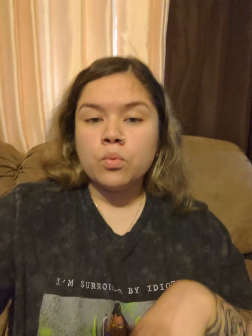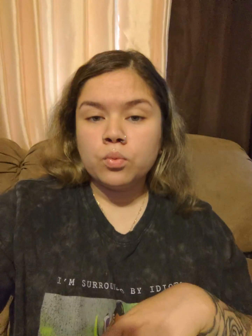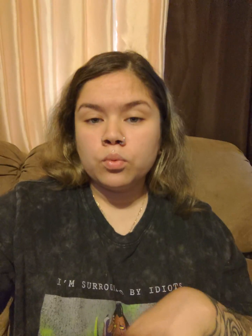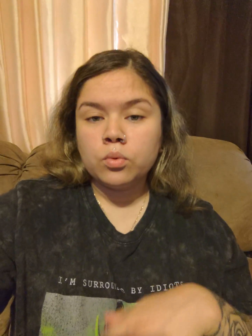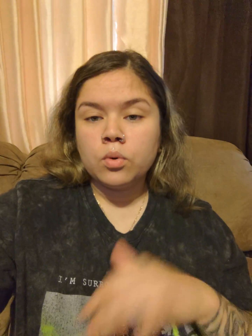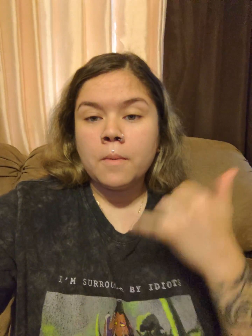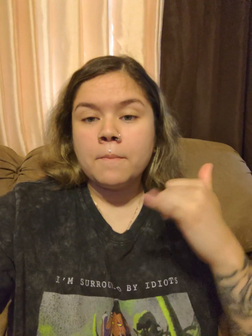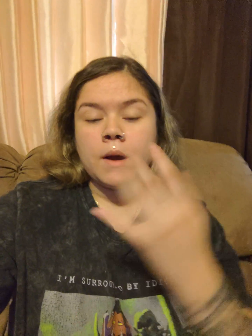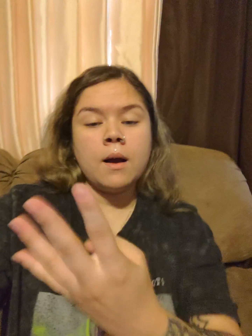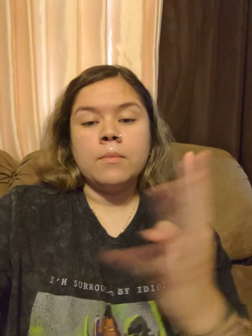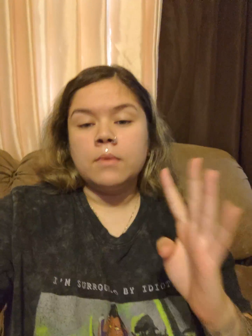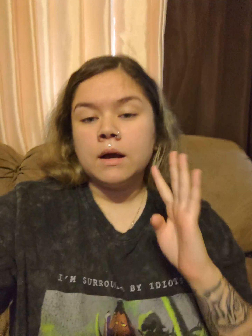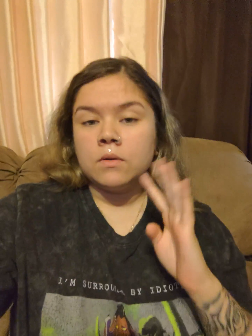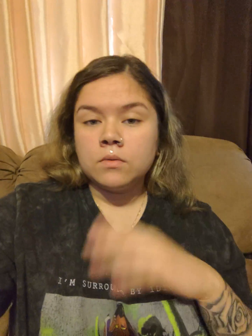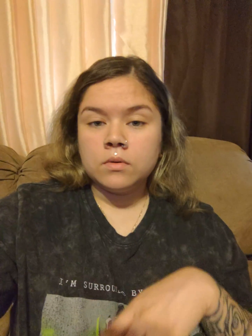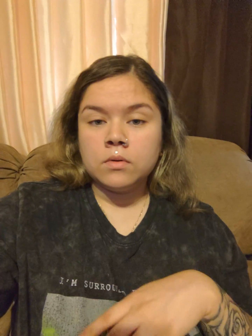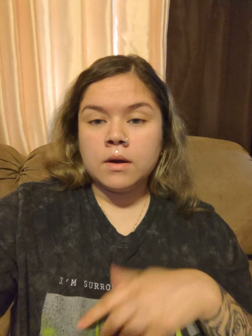playpen